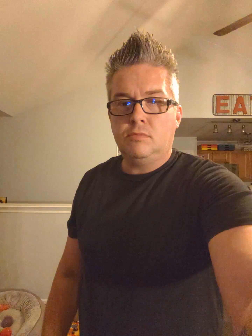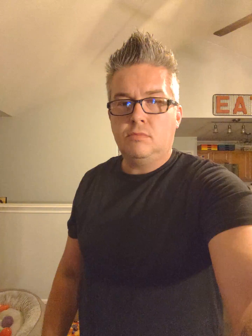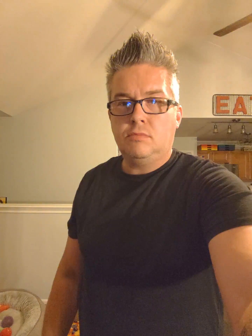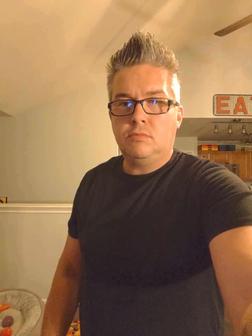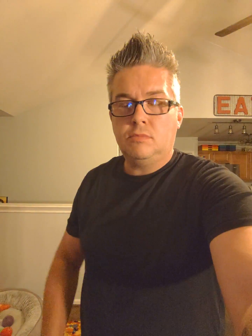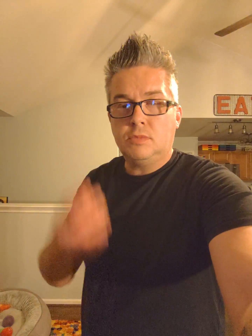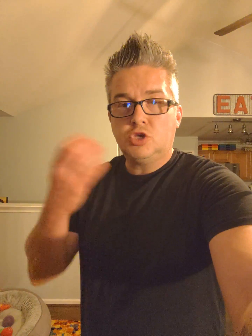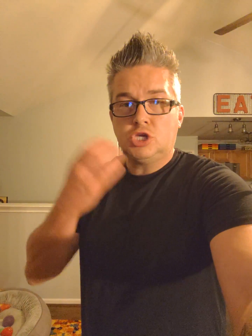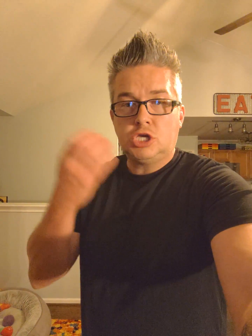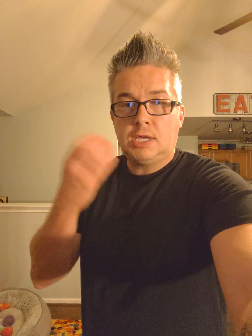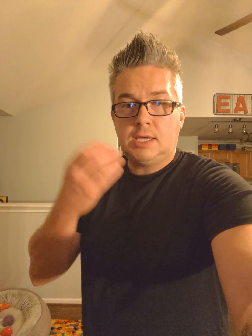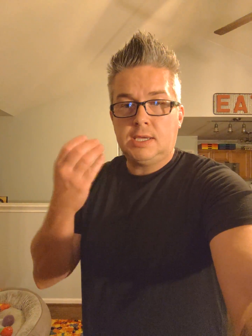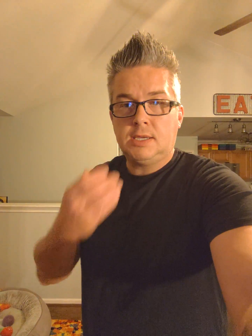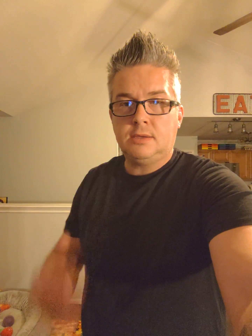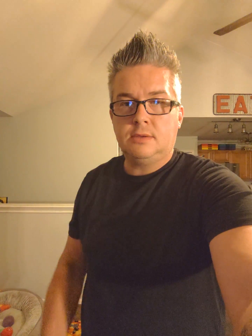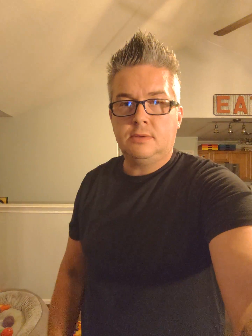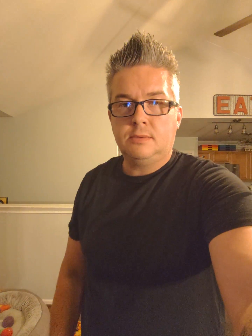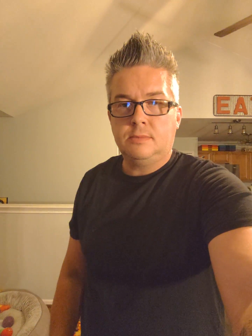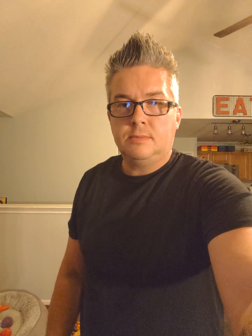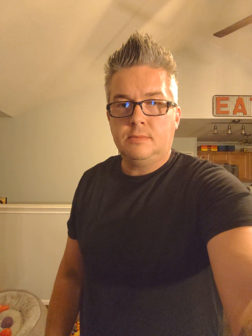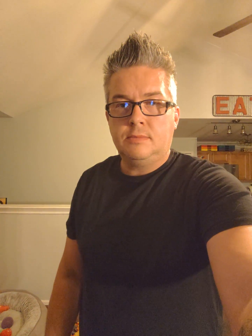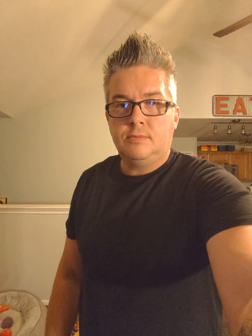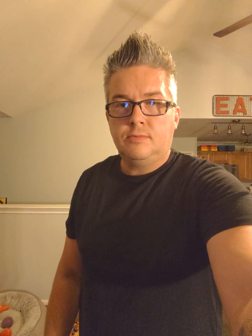shake